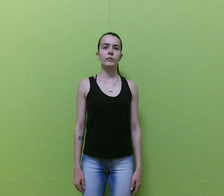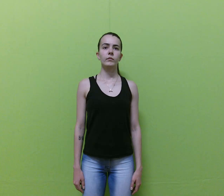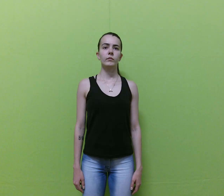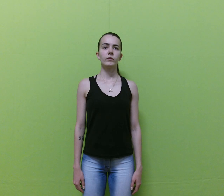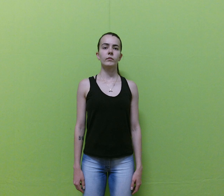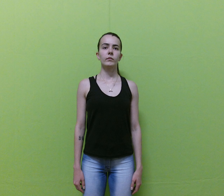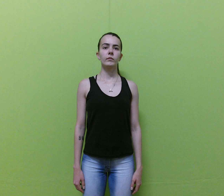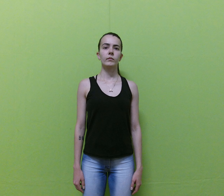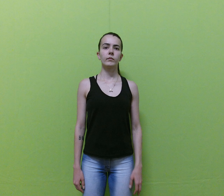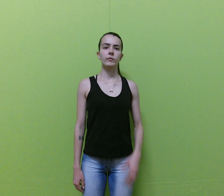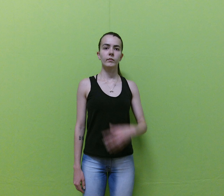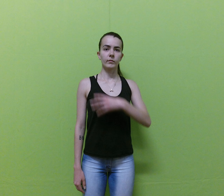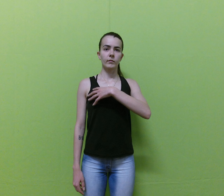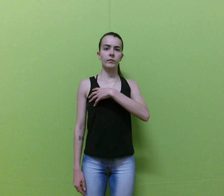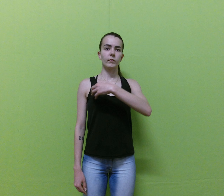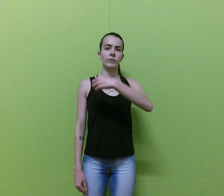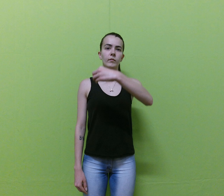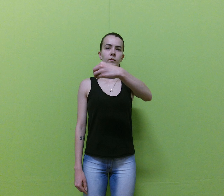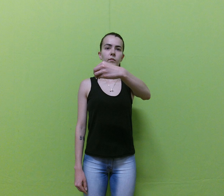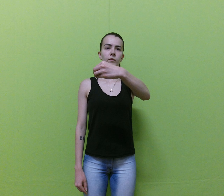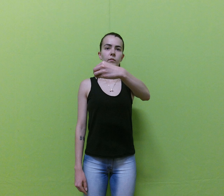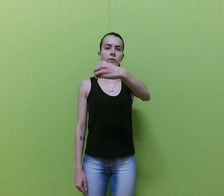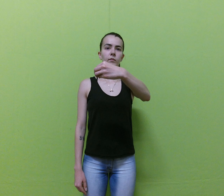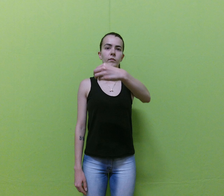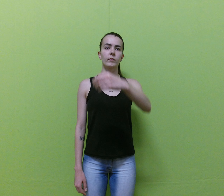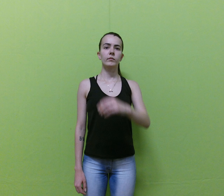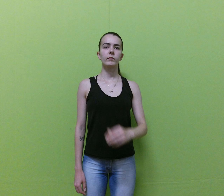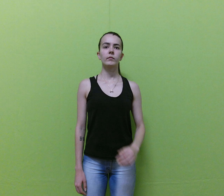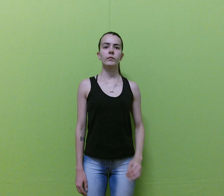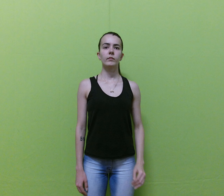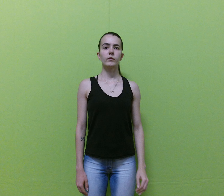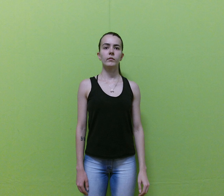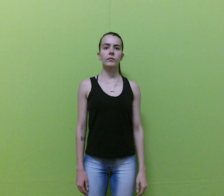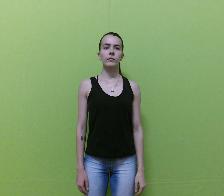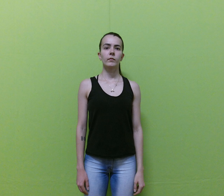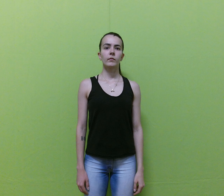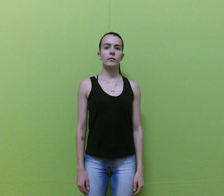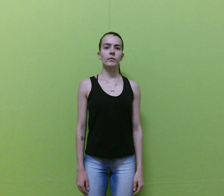filho